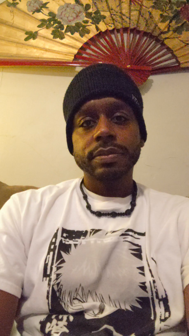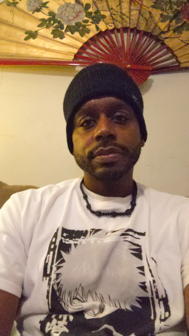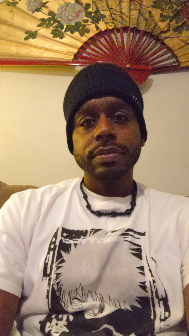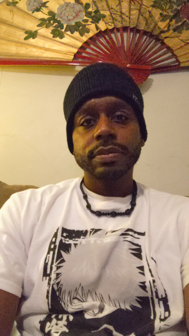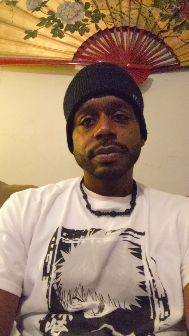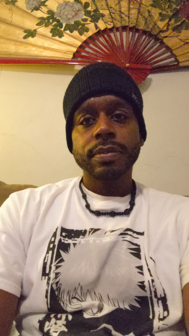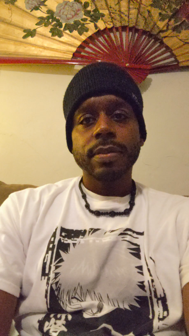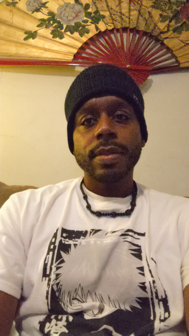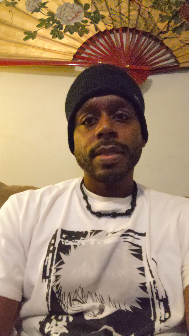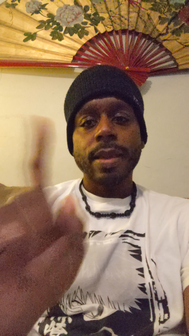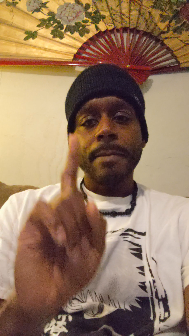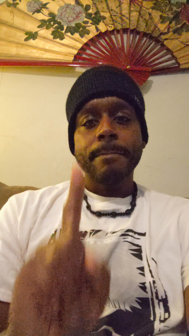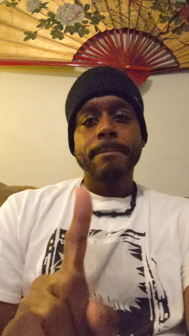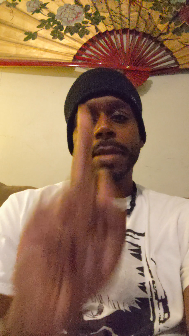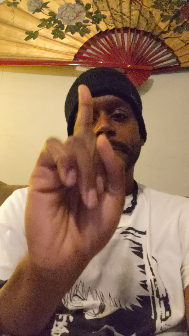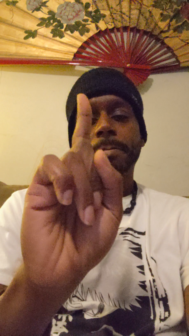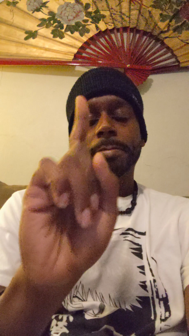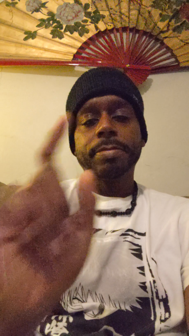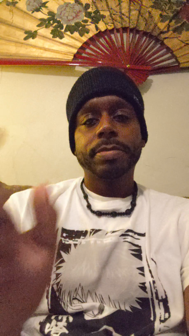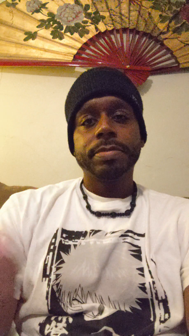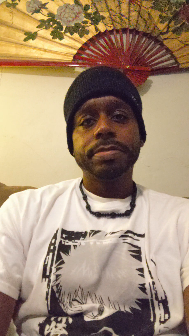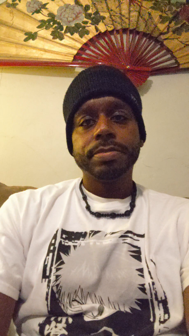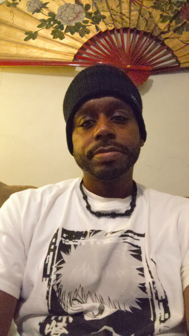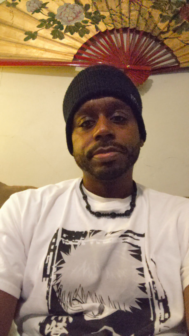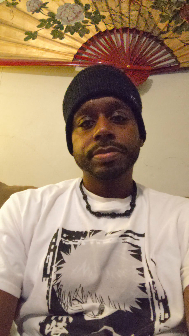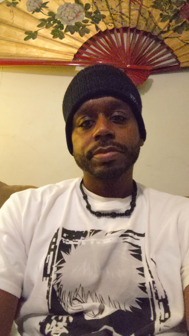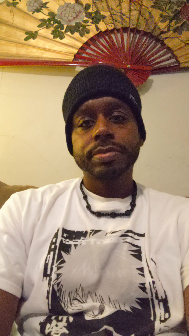bump